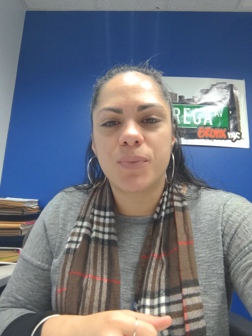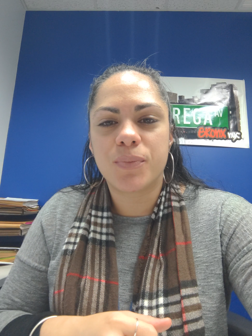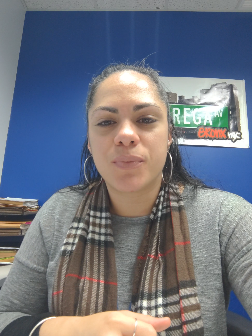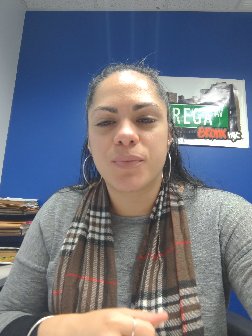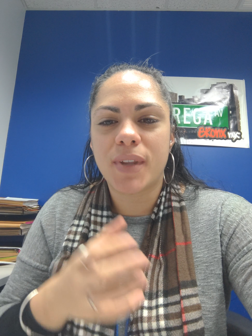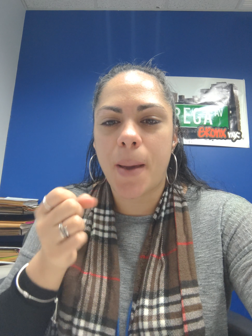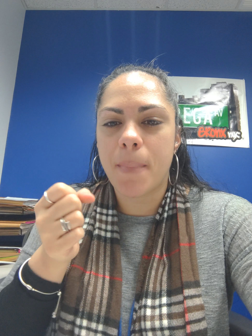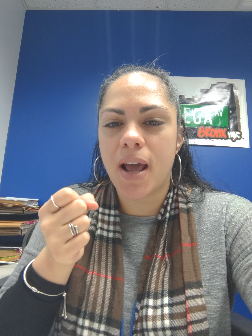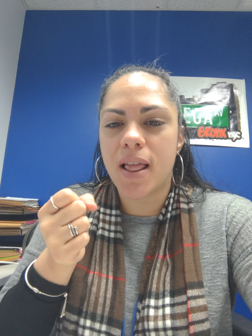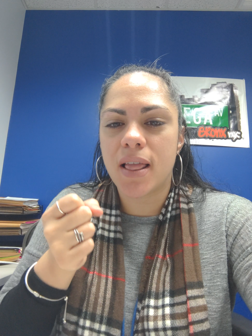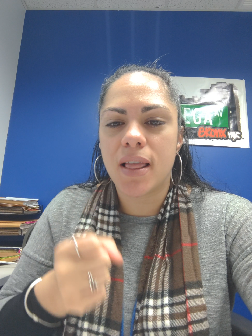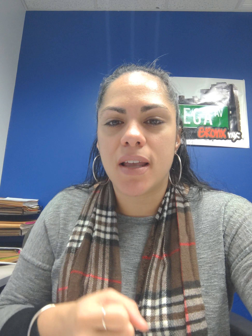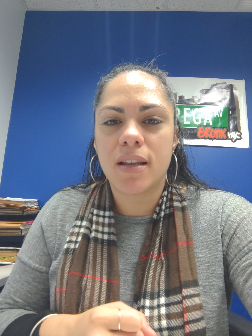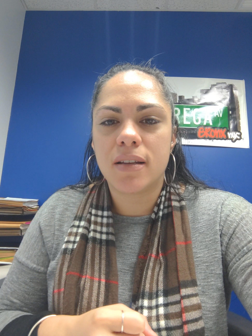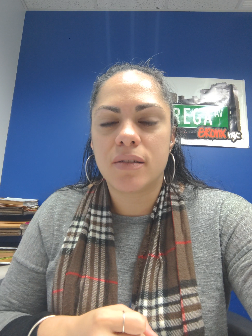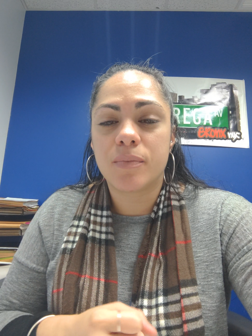milk